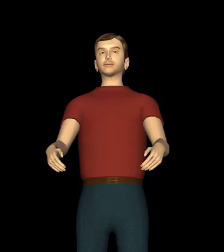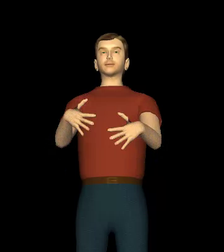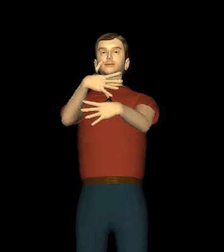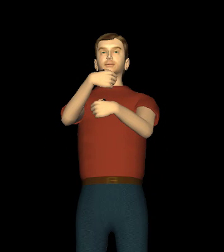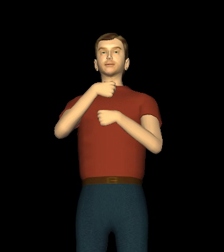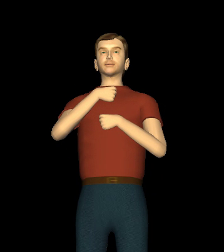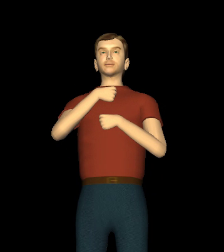يستقبل